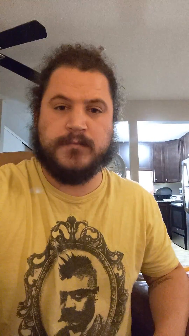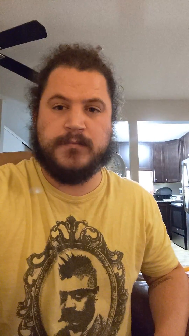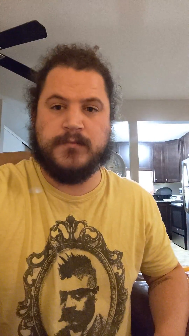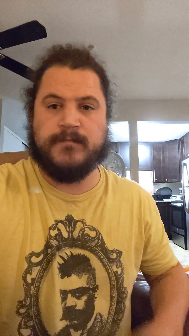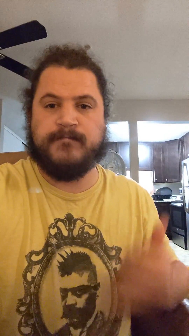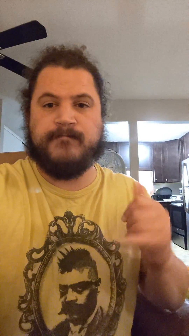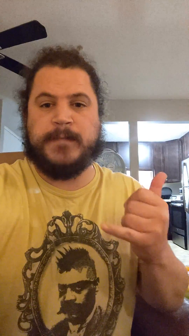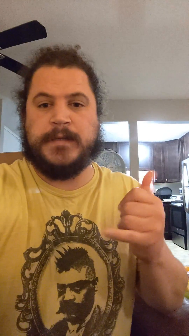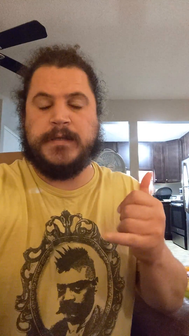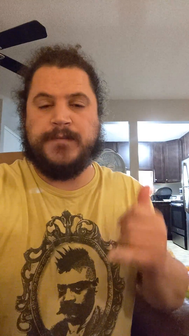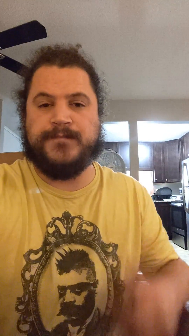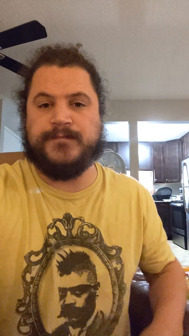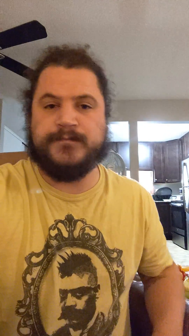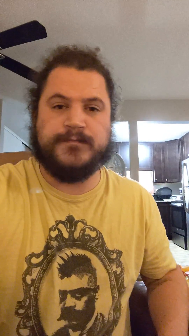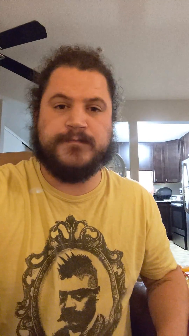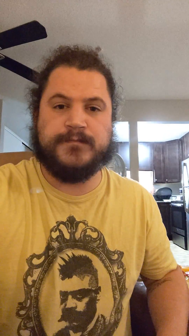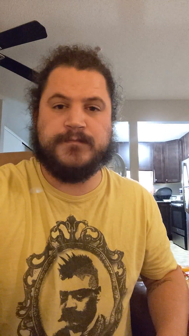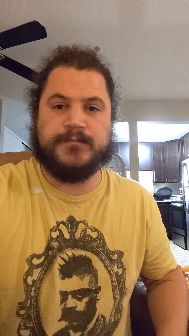play